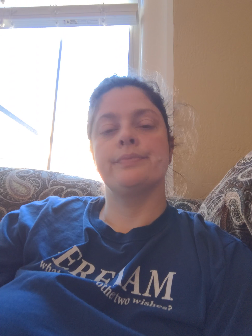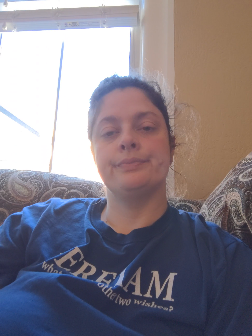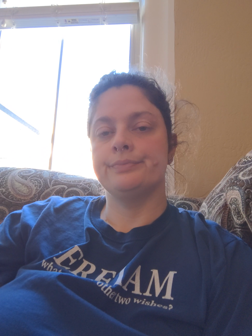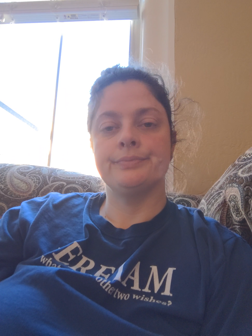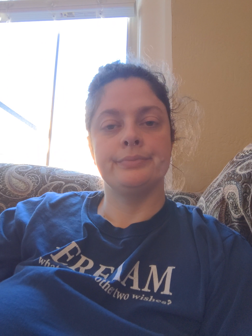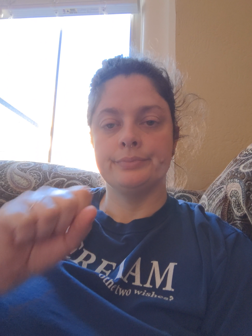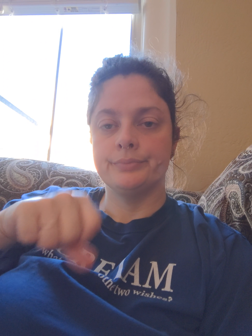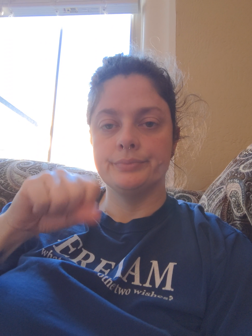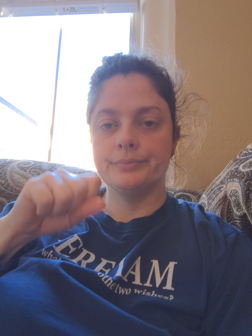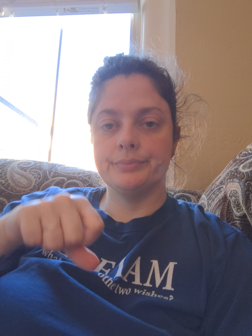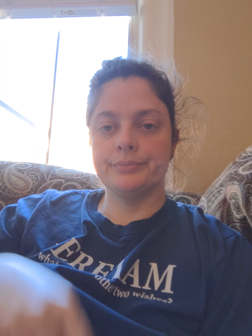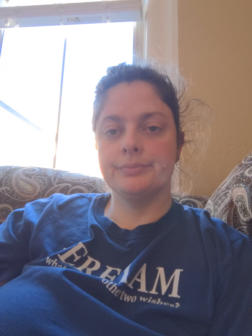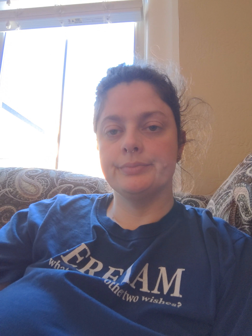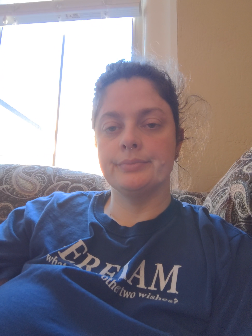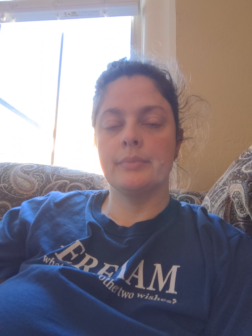yes